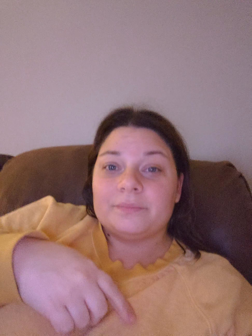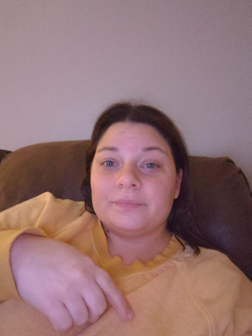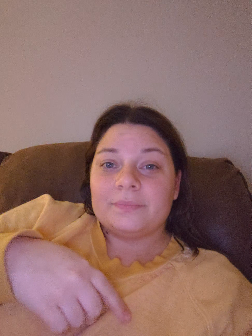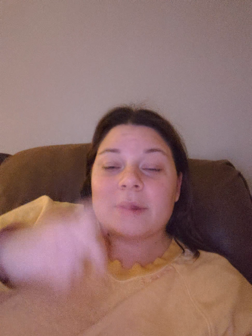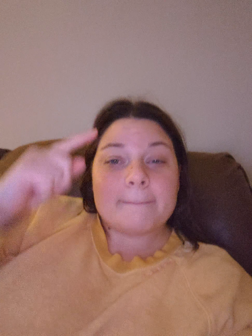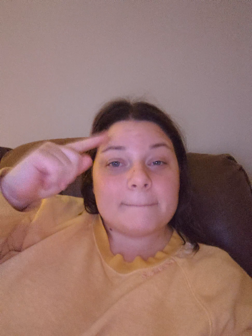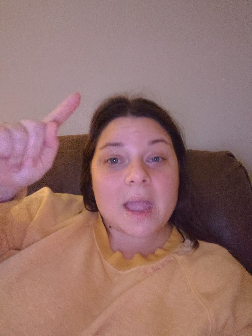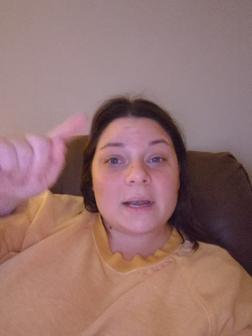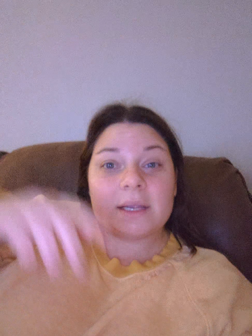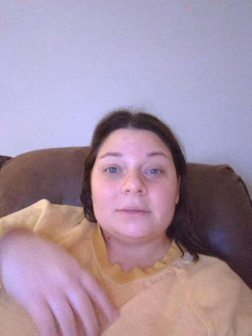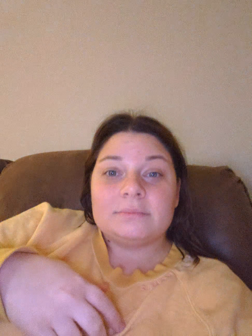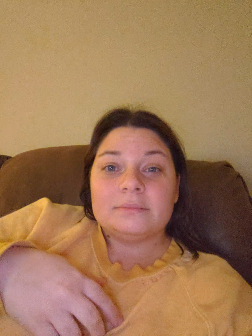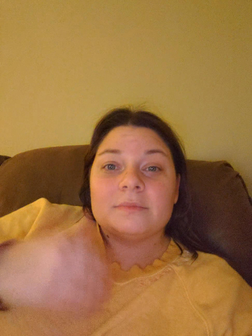penny